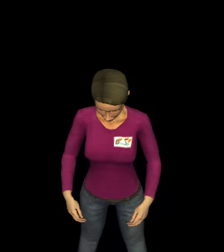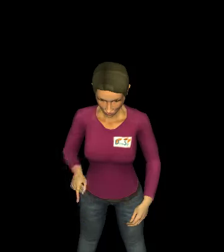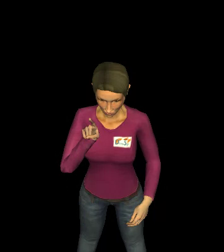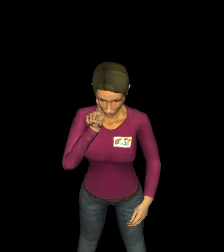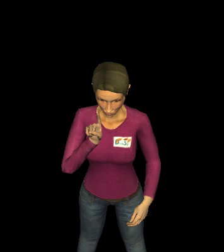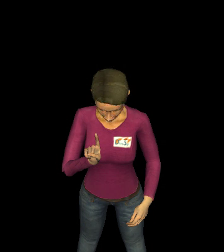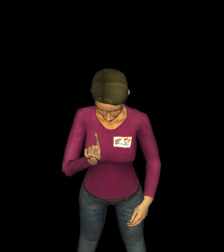امرأة